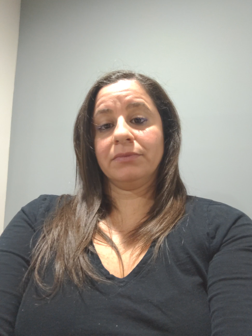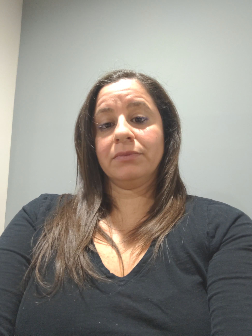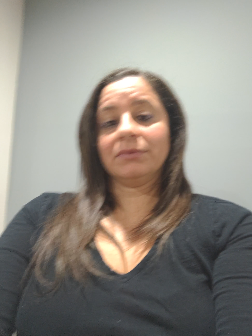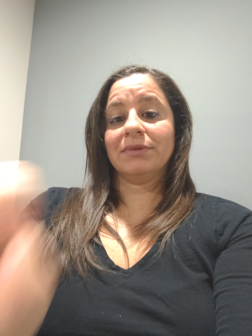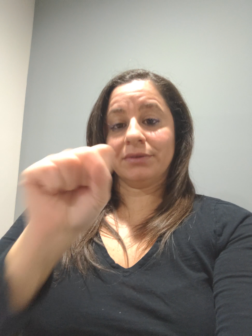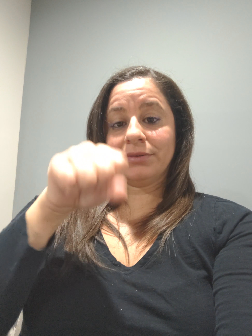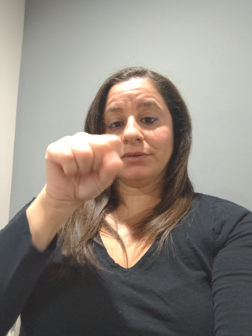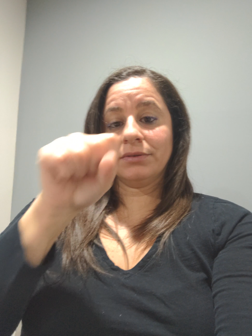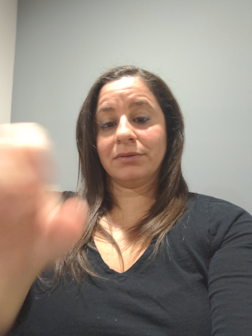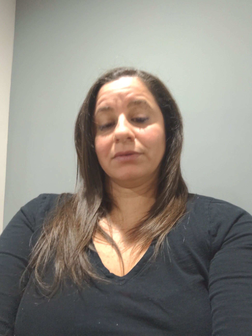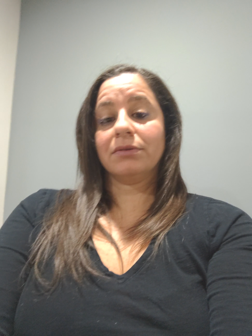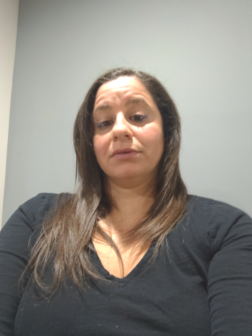yes